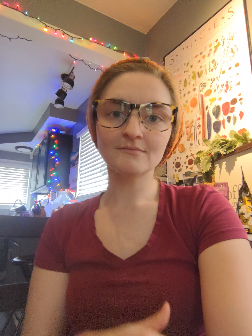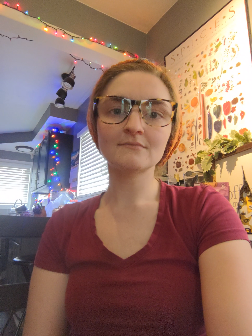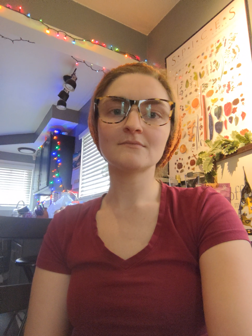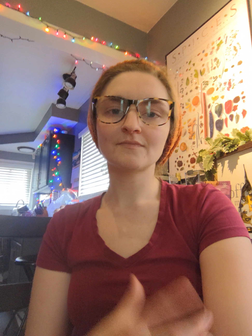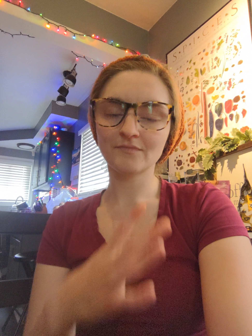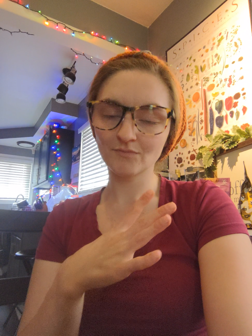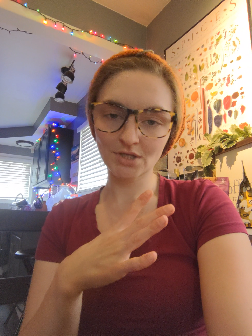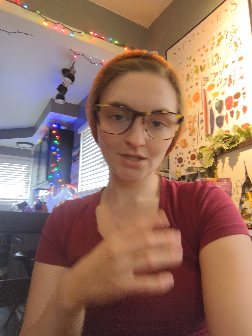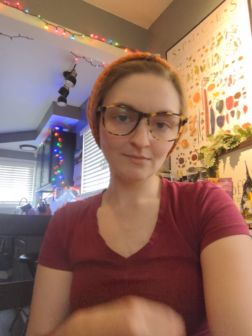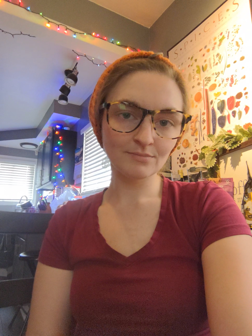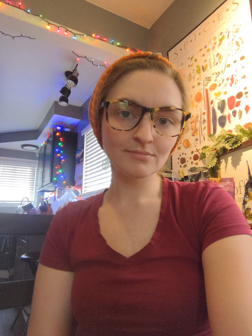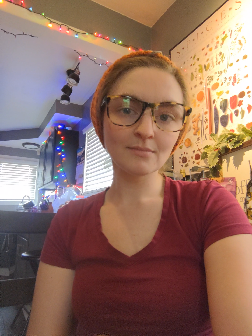fine